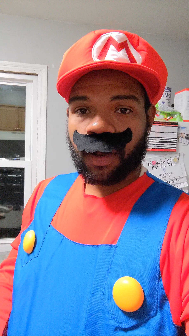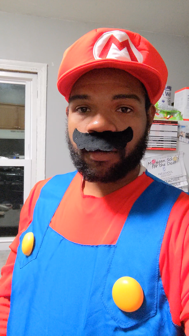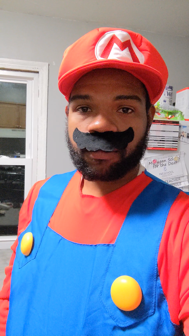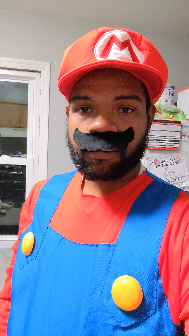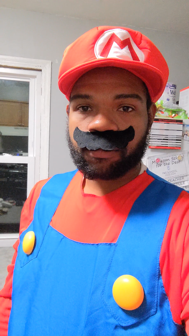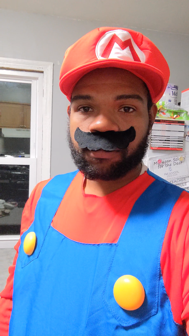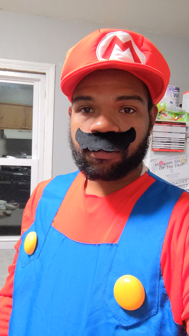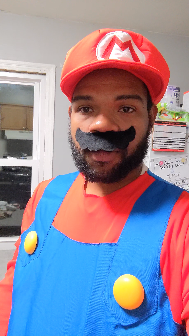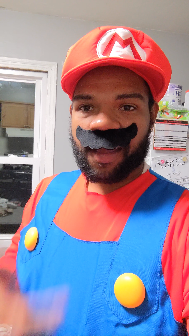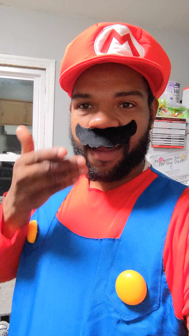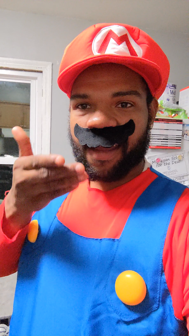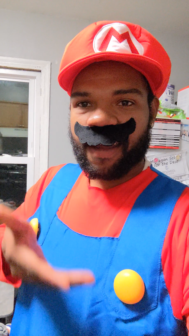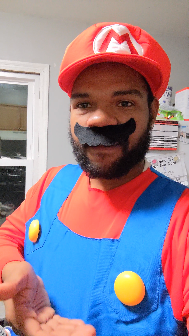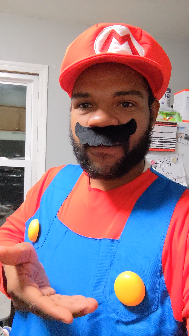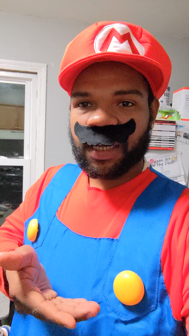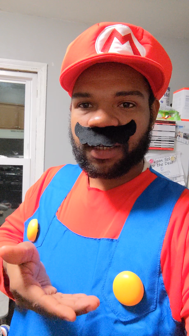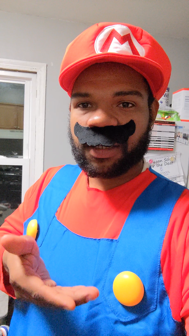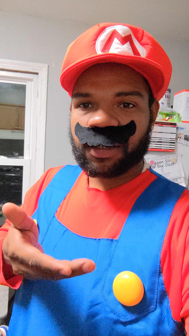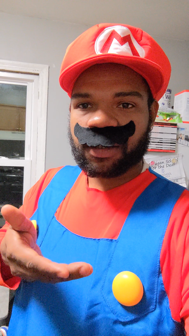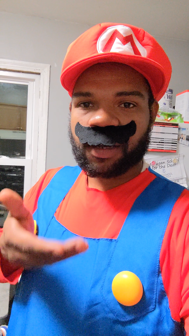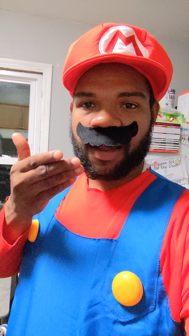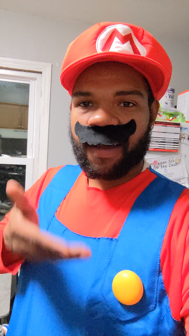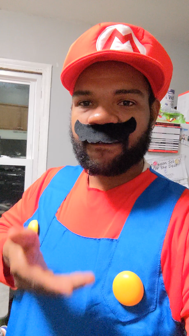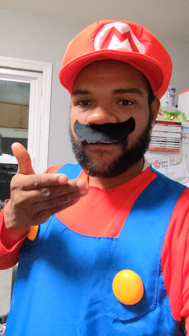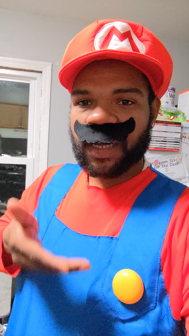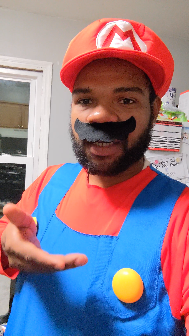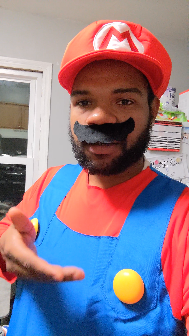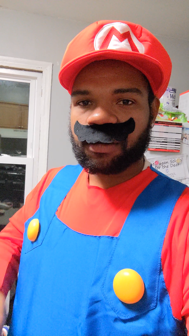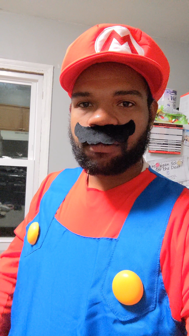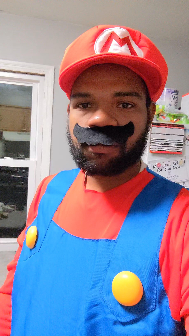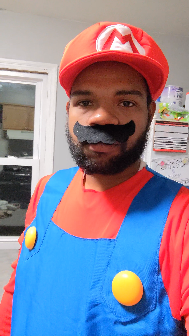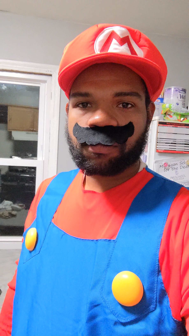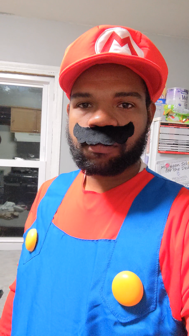heavy